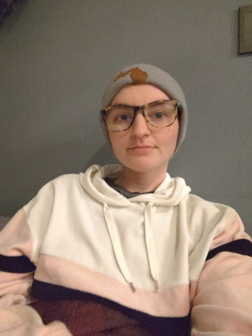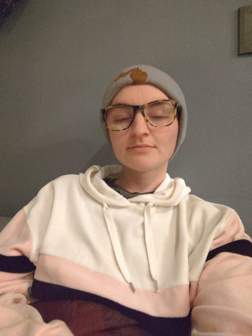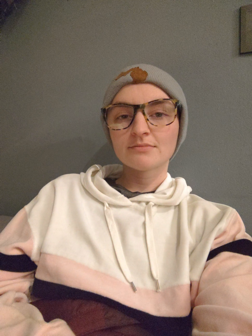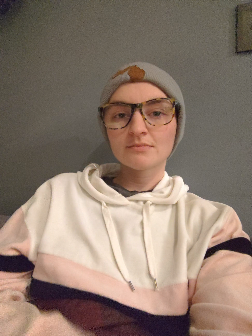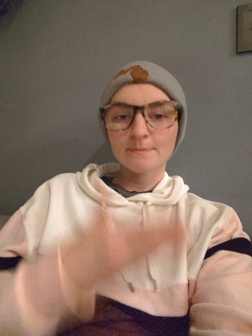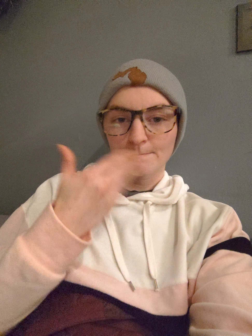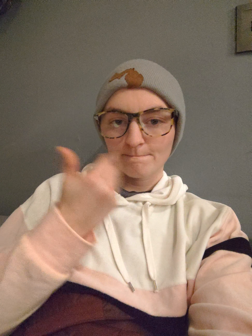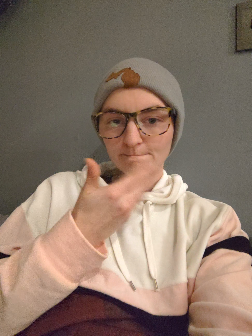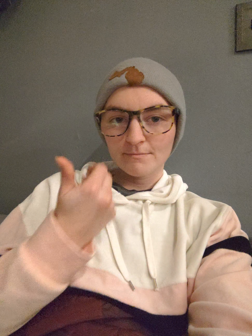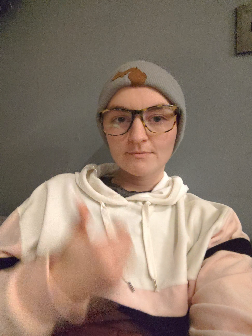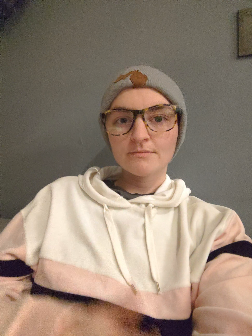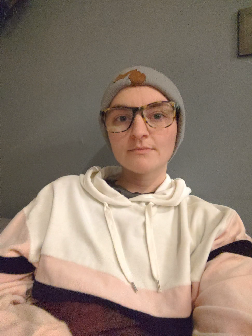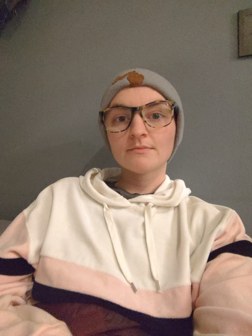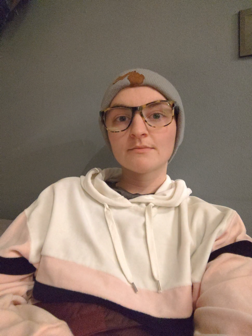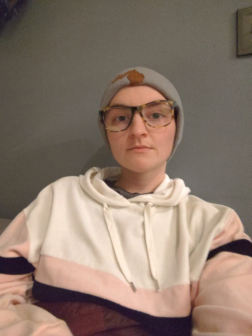napkin